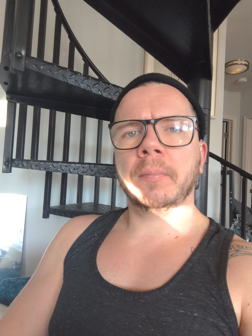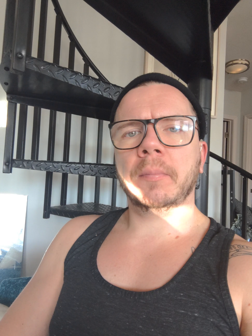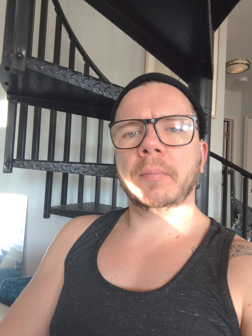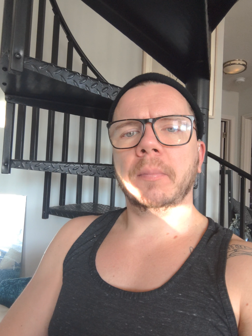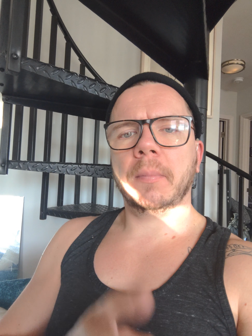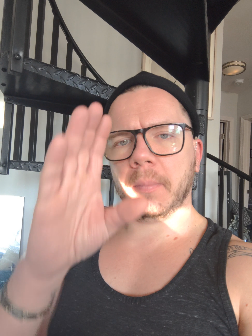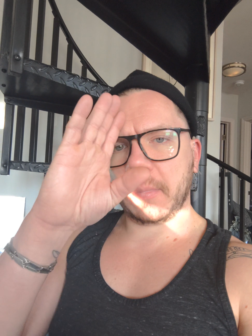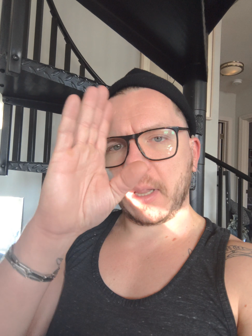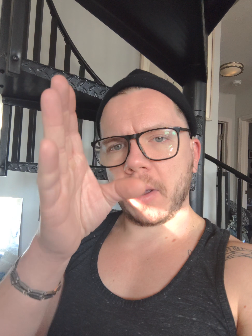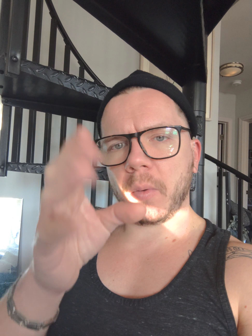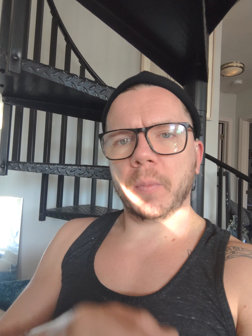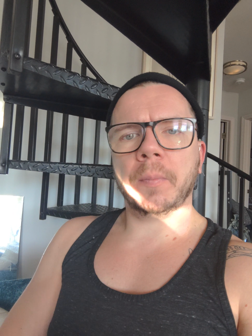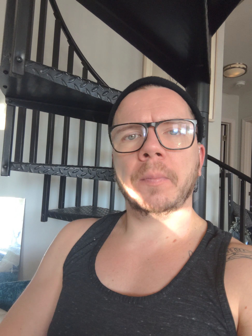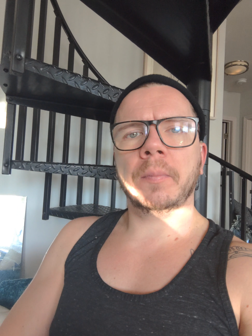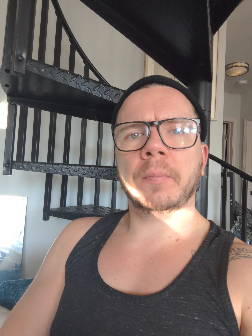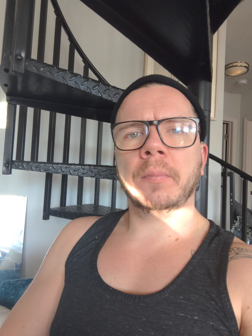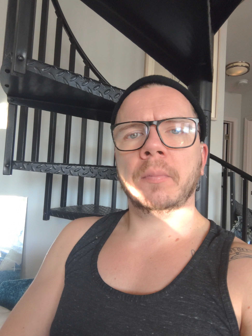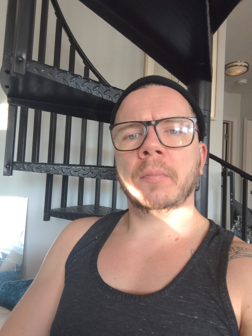hello